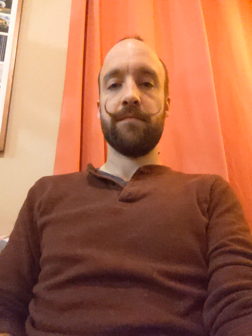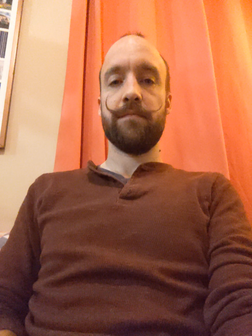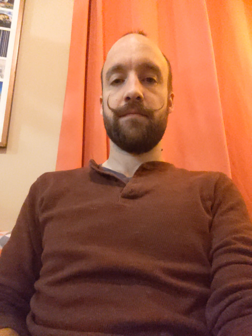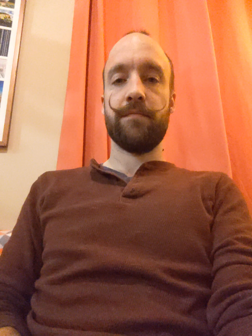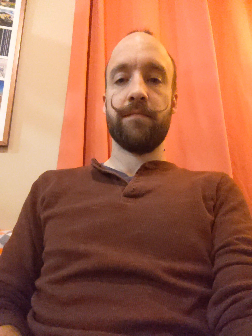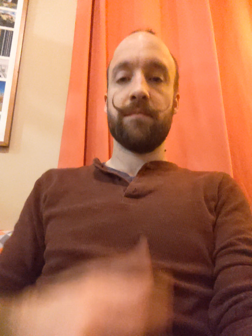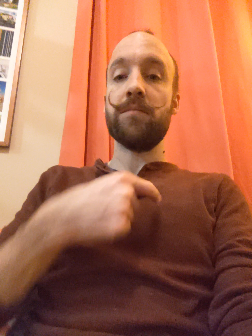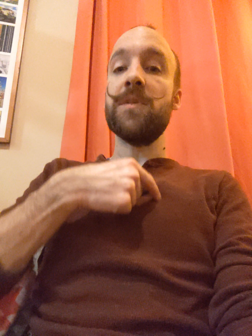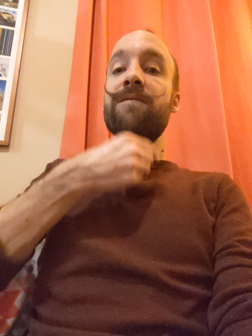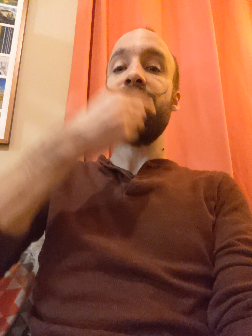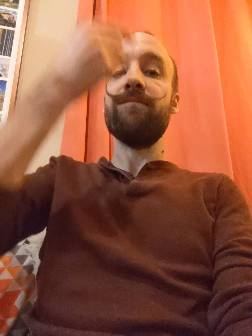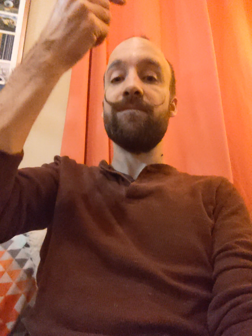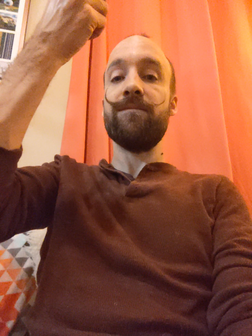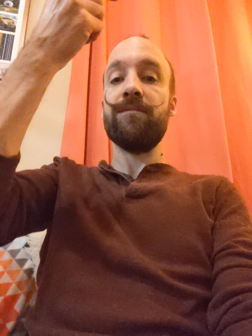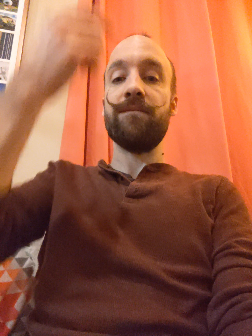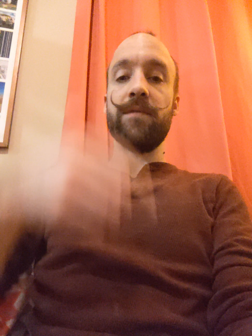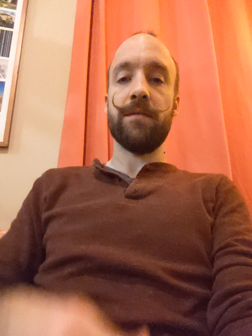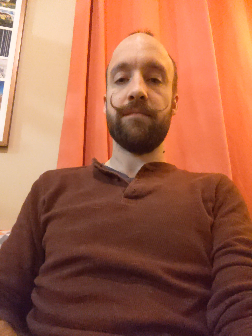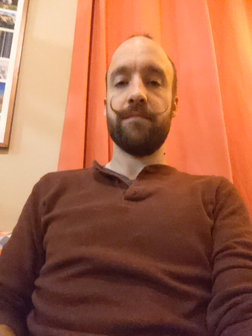giraffe